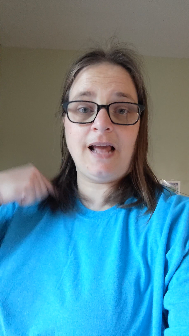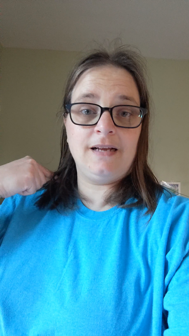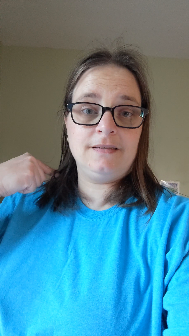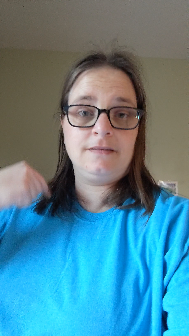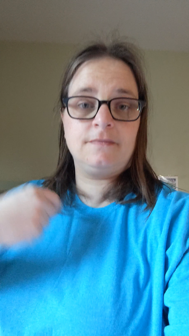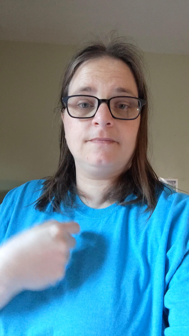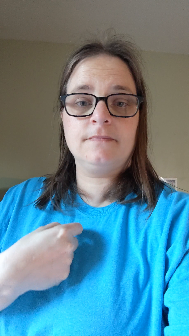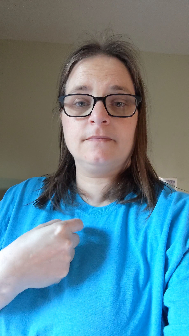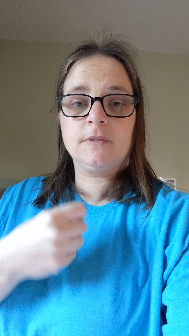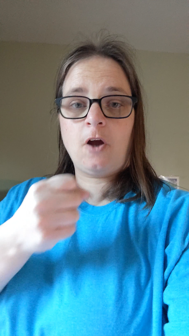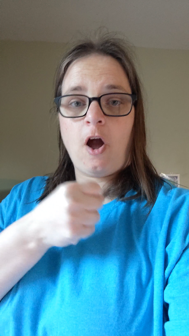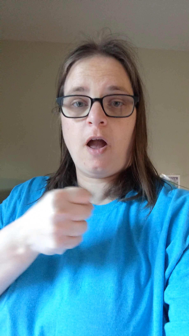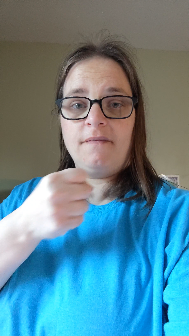coffee